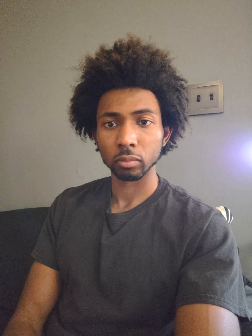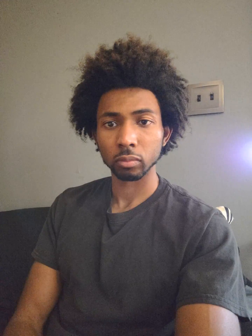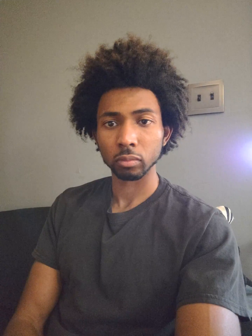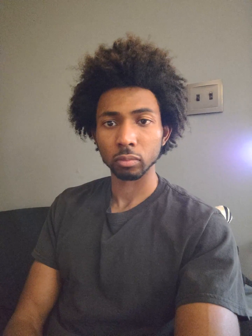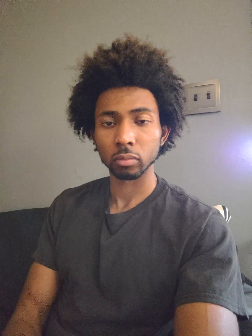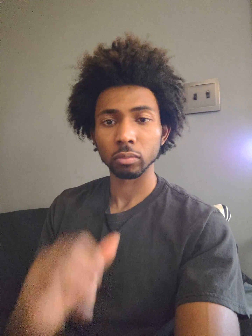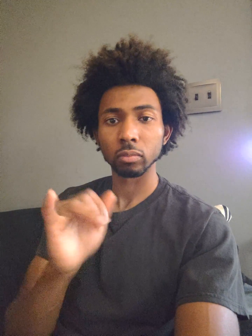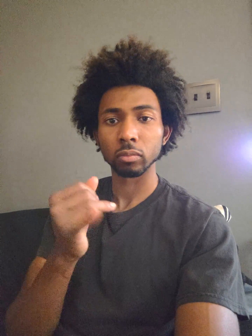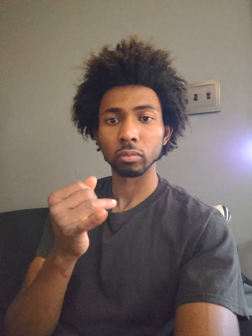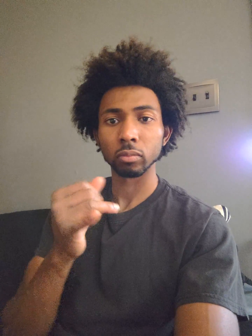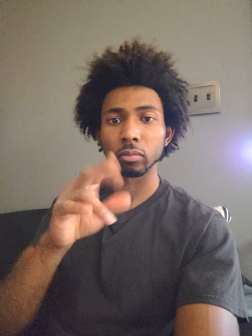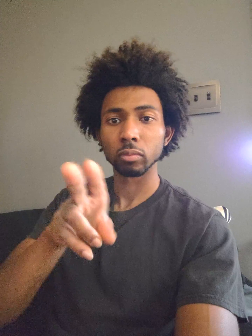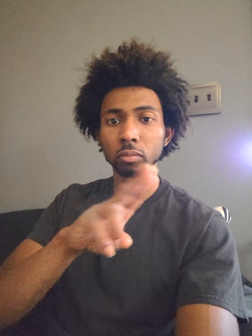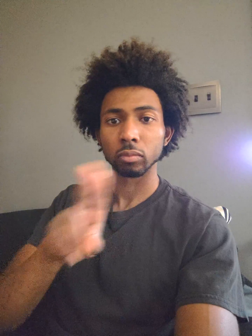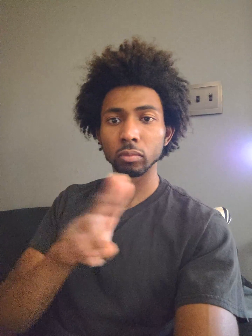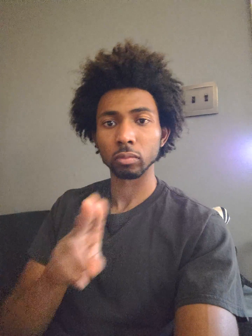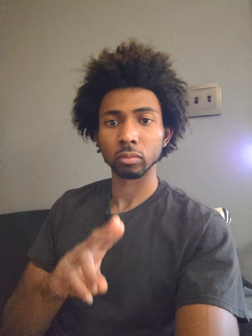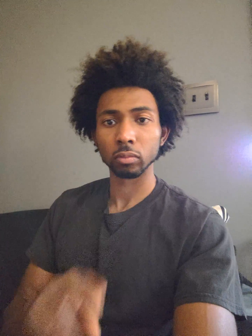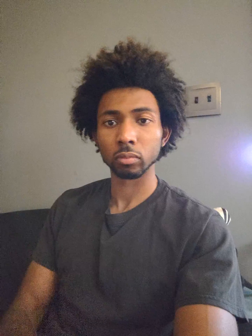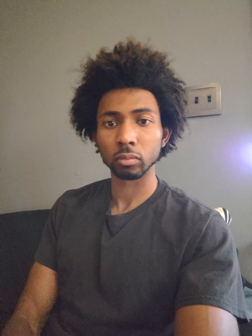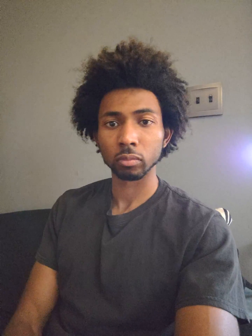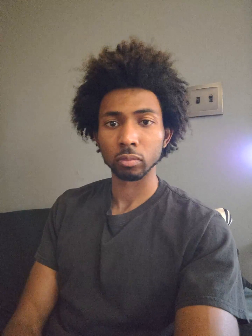jelly